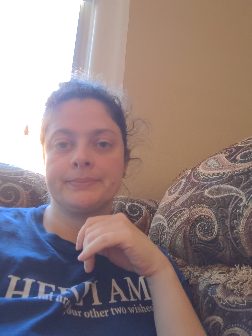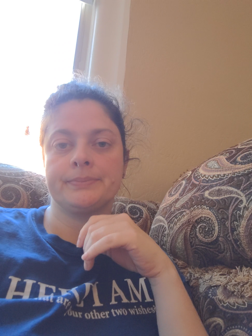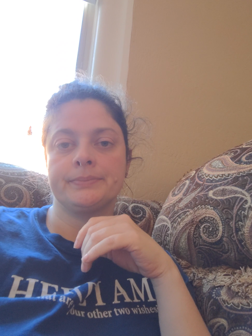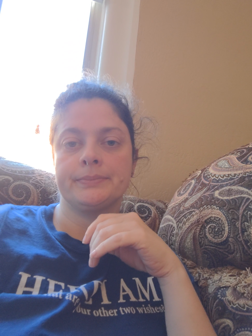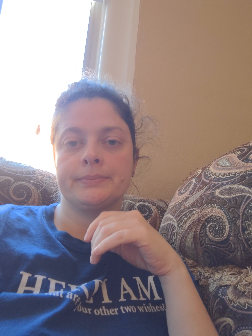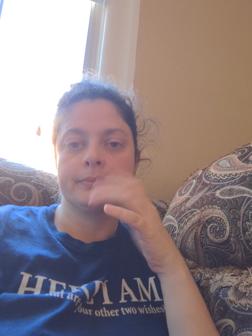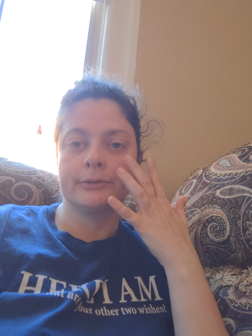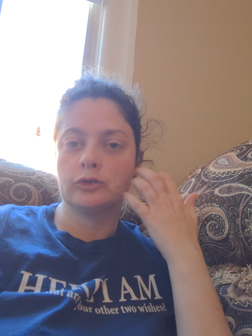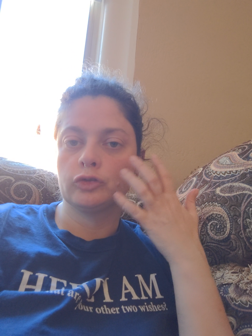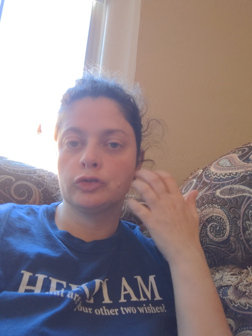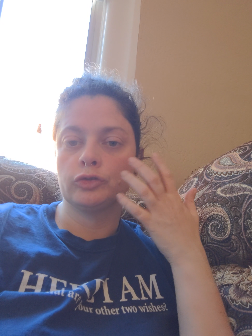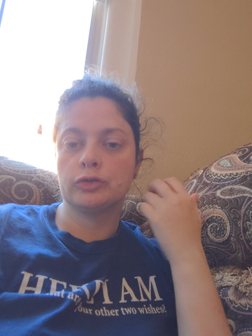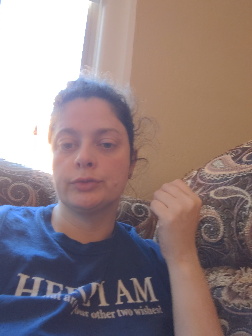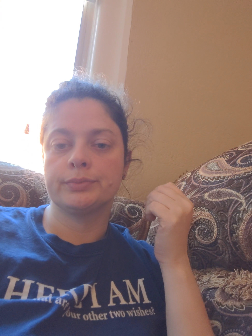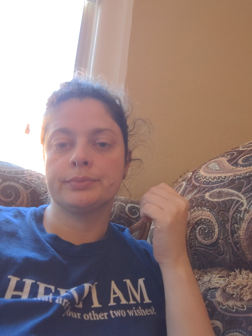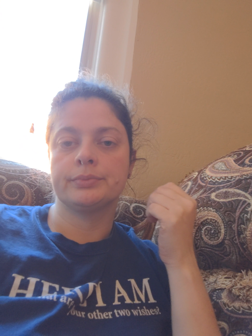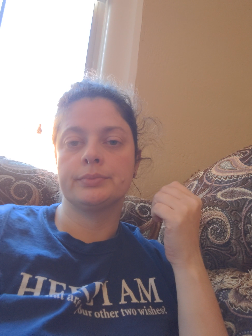tiger